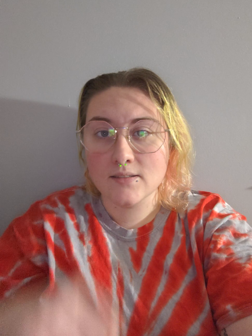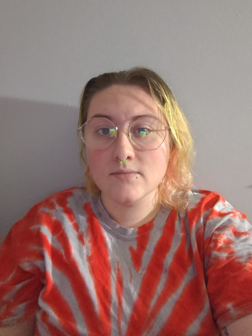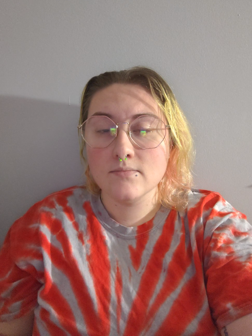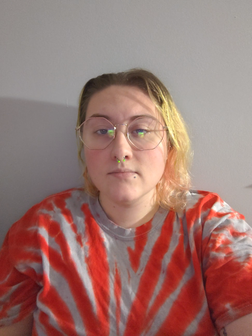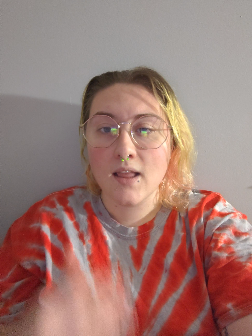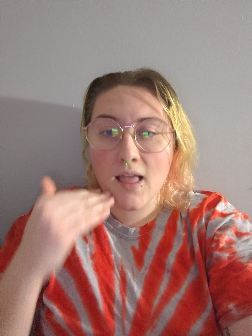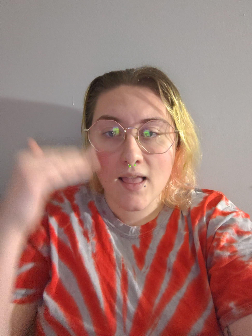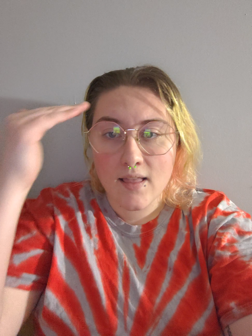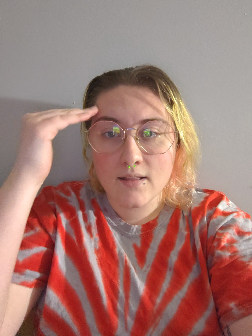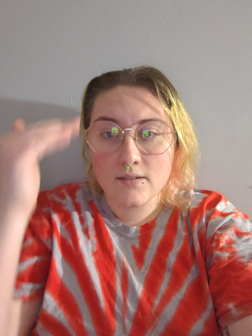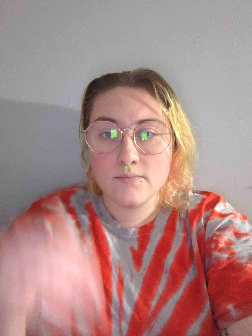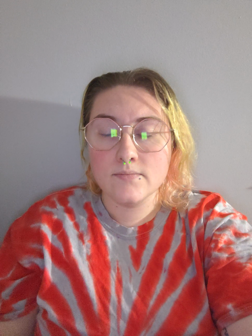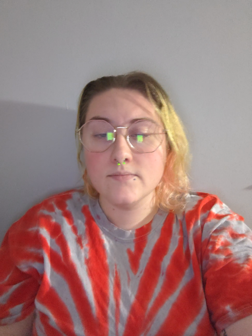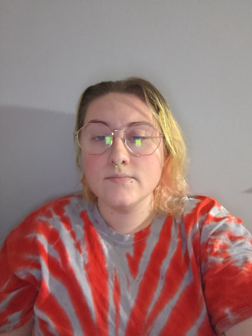head